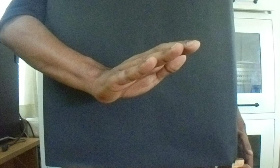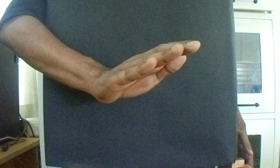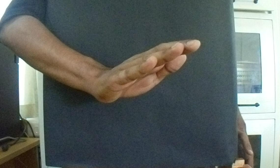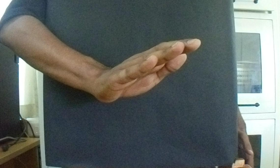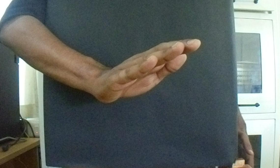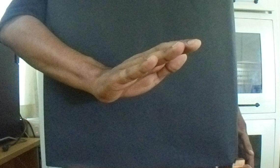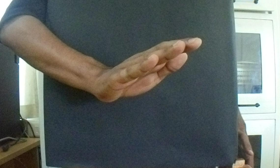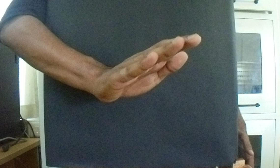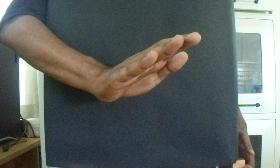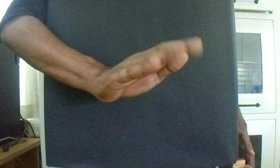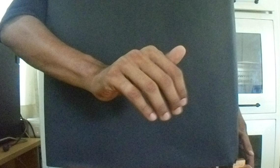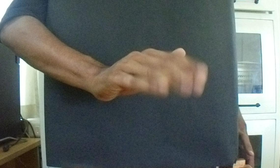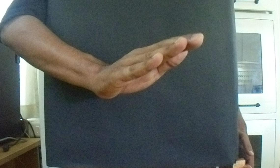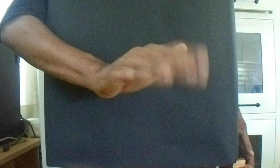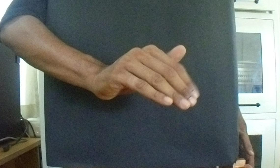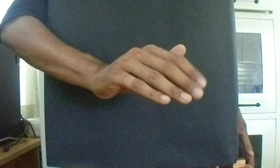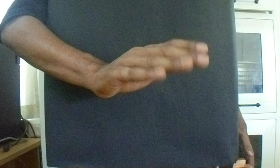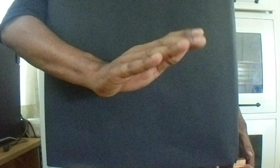call